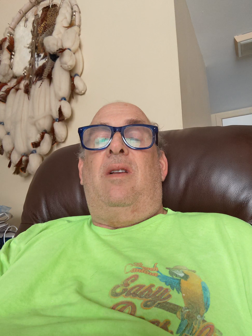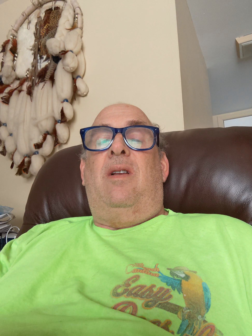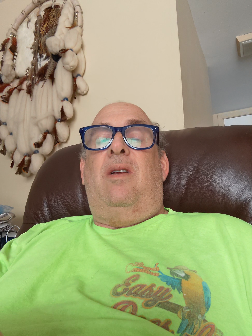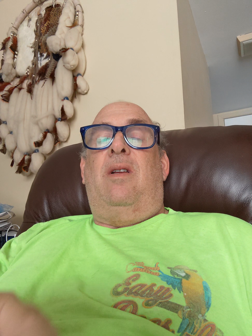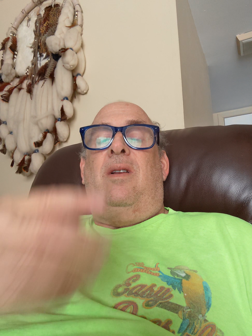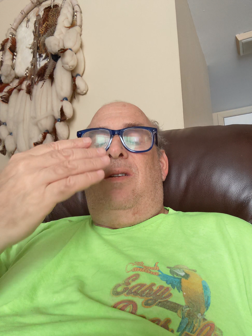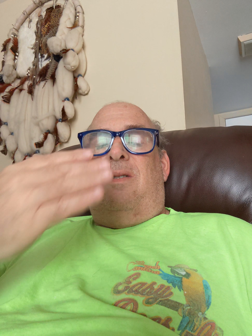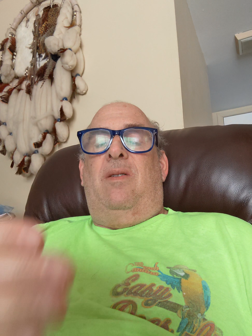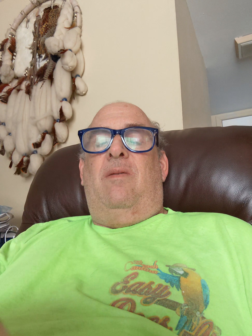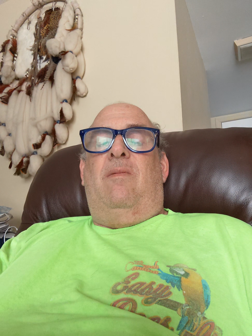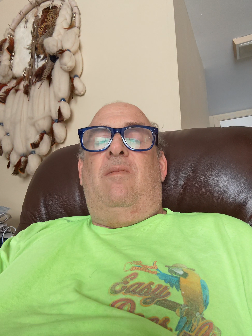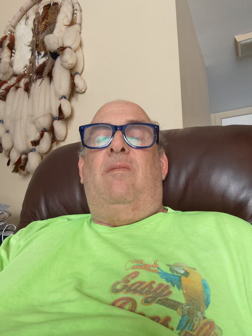now